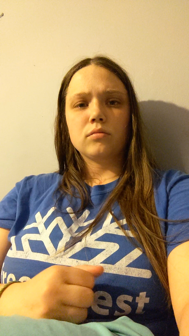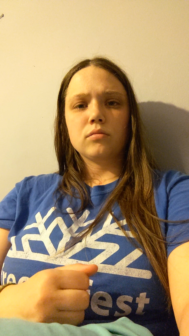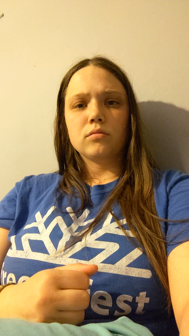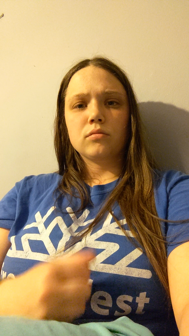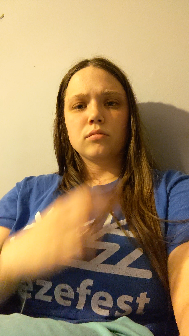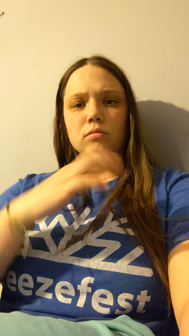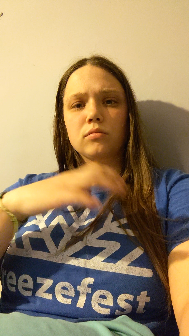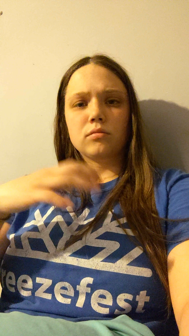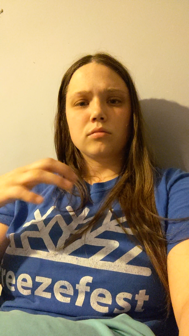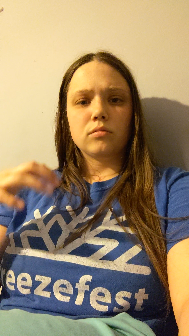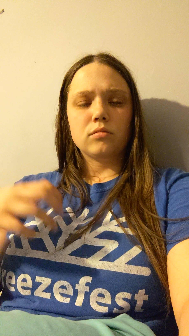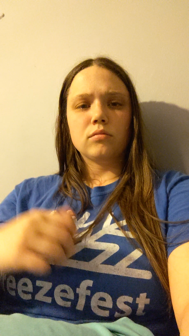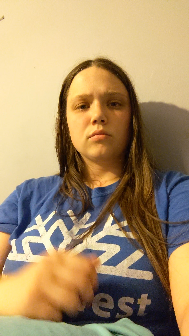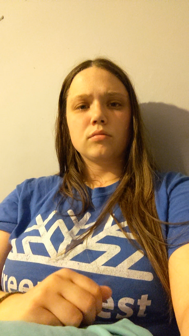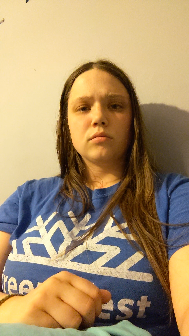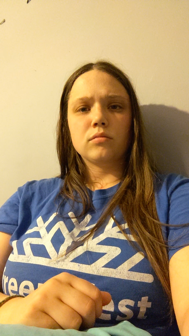grapes